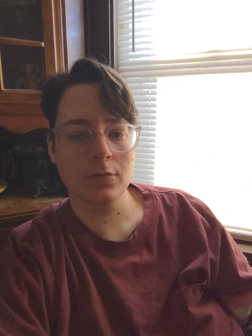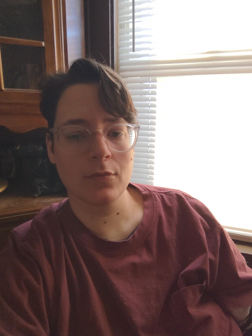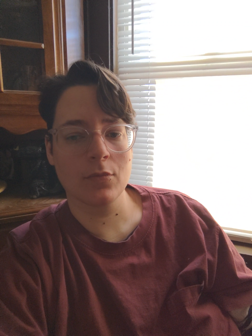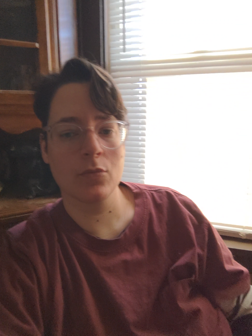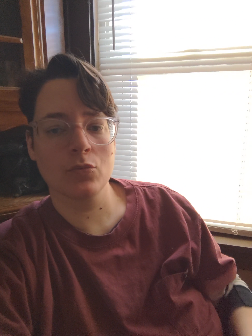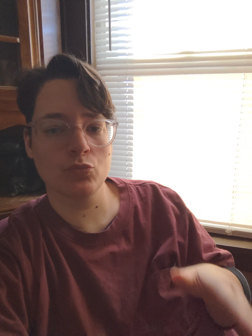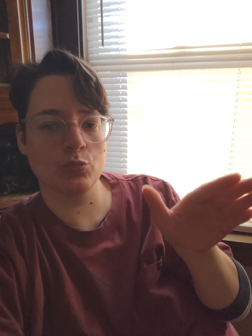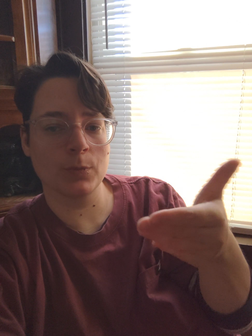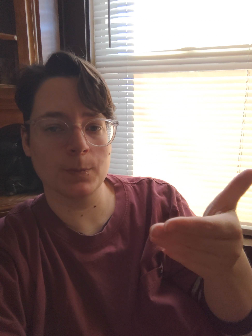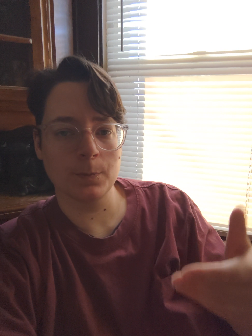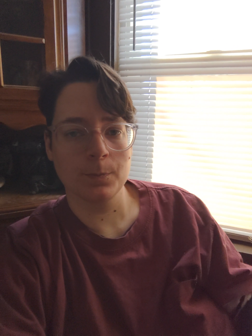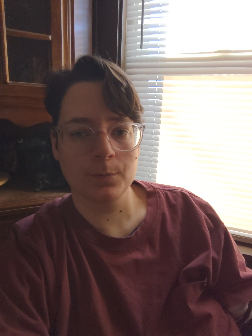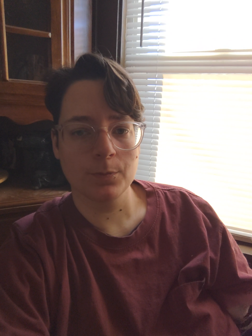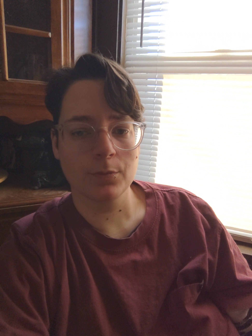room